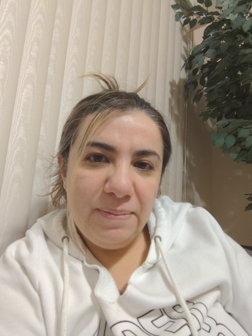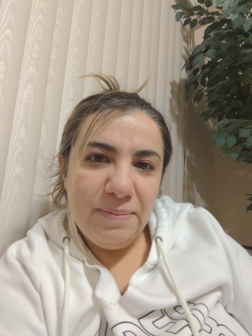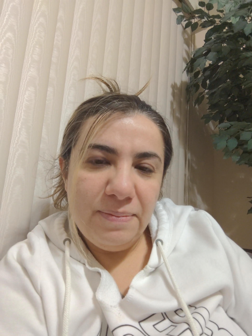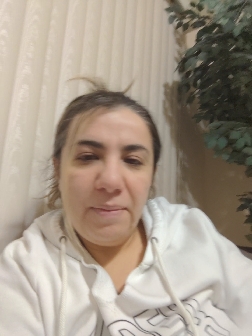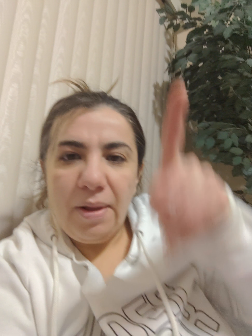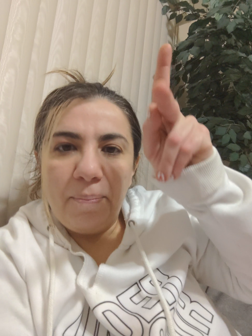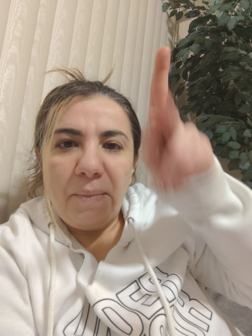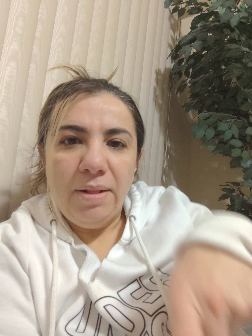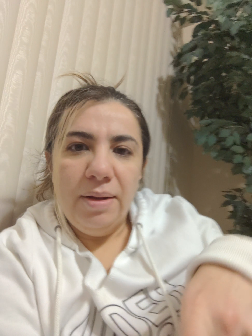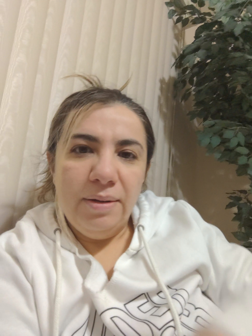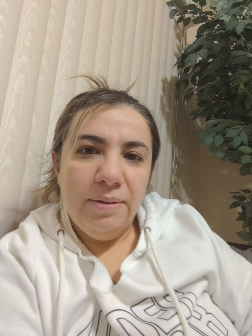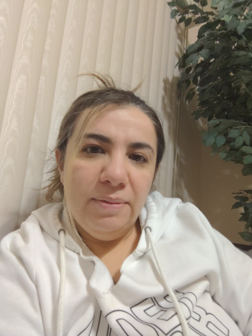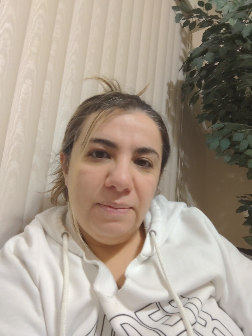person